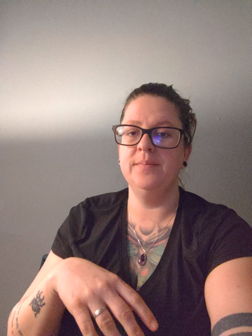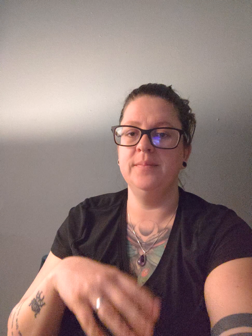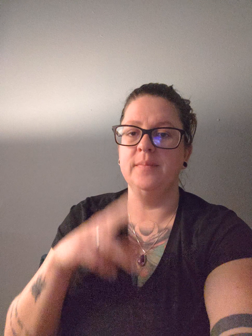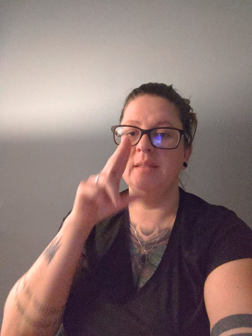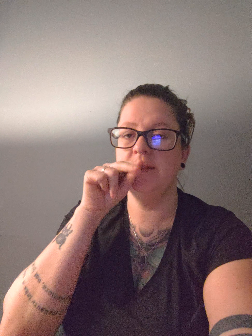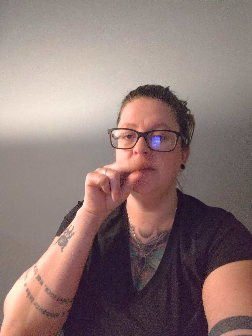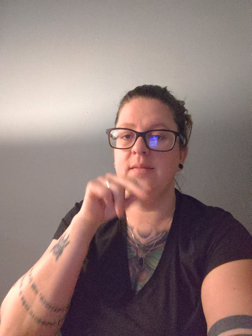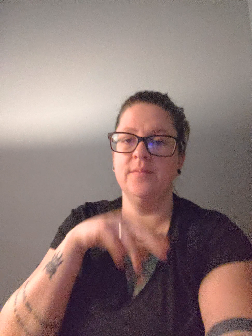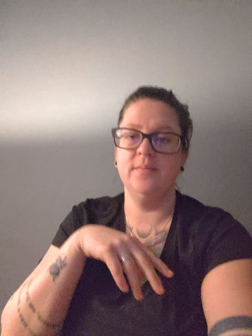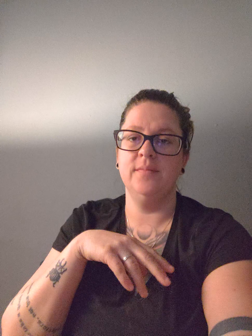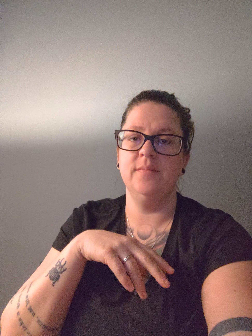duck